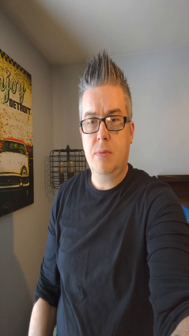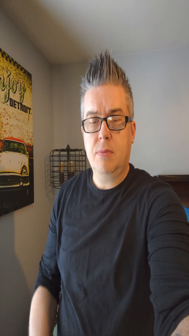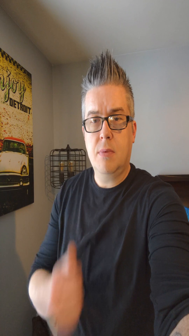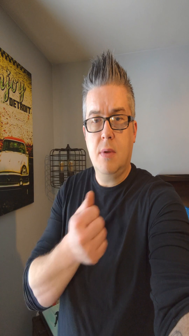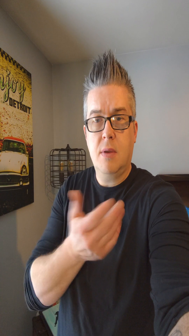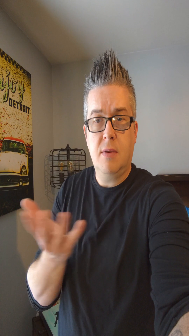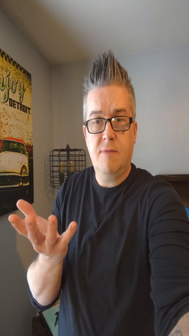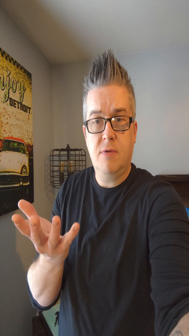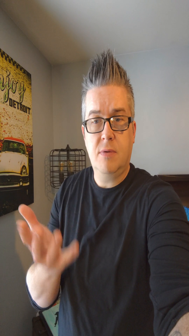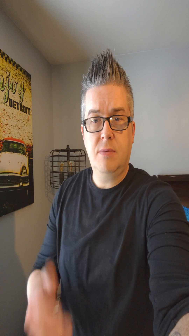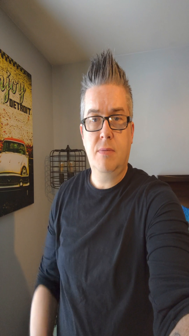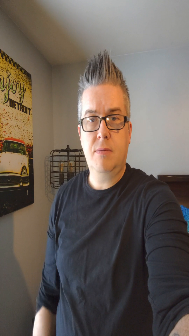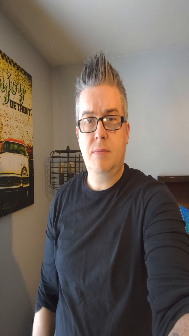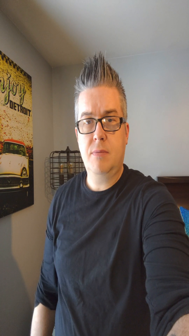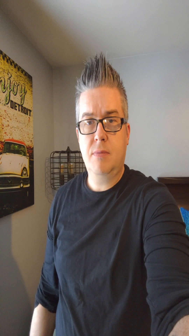every